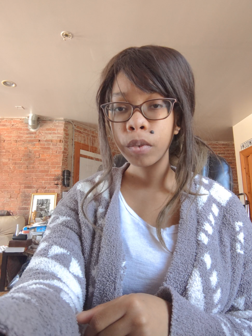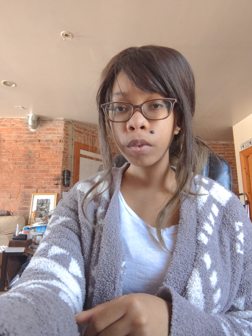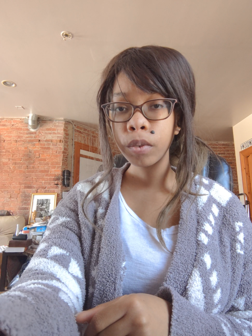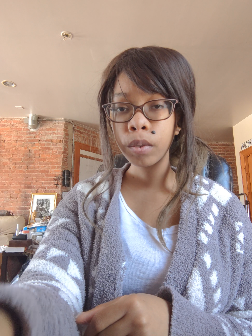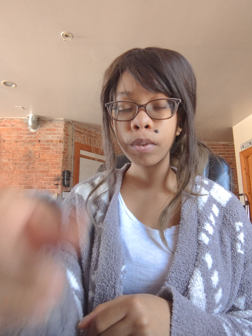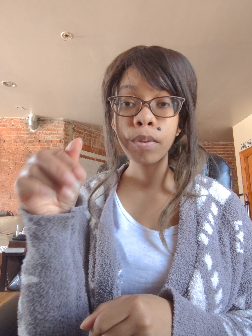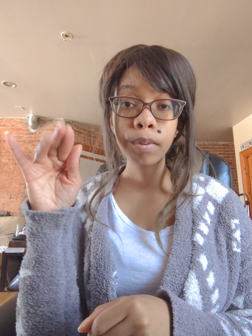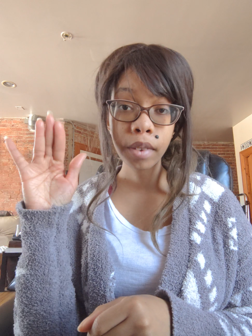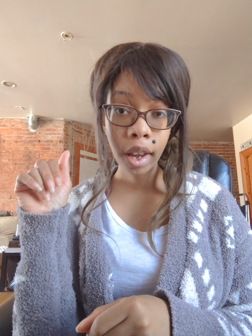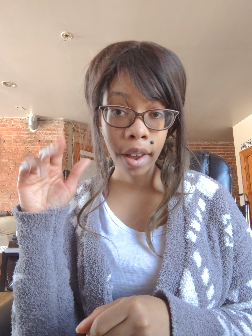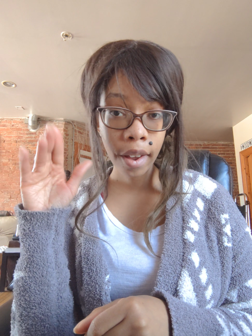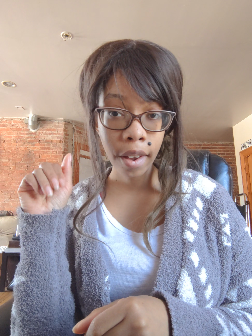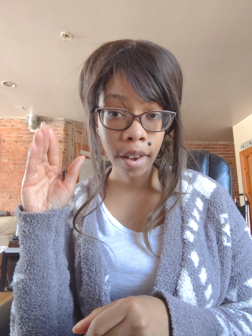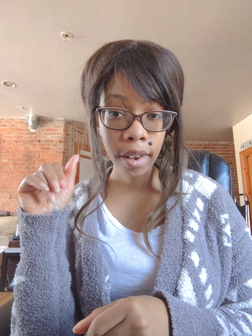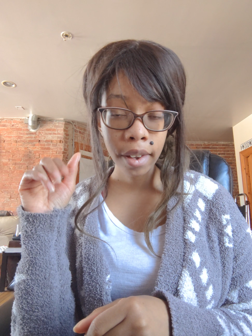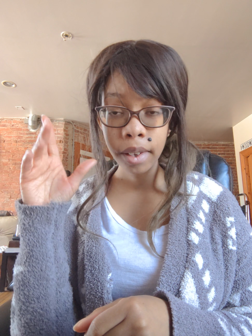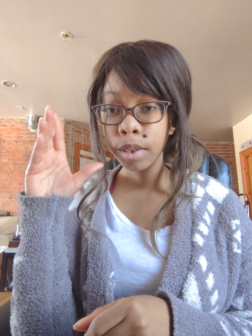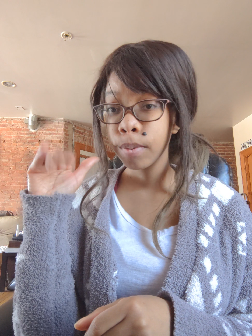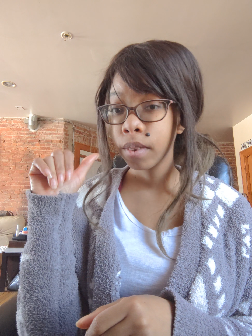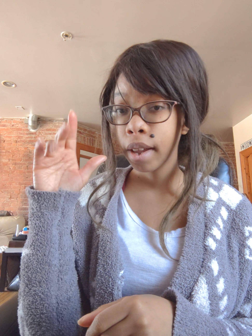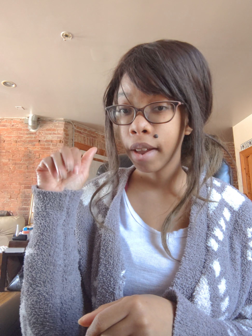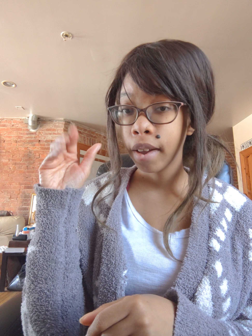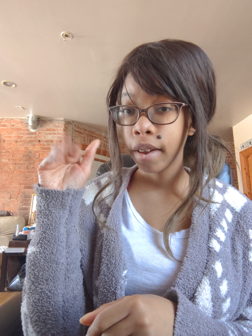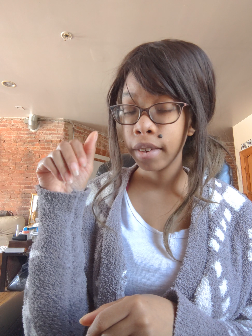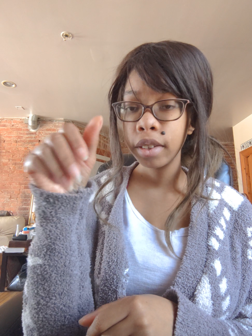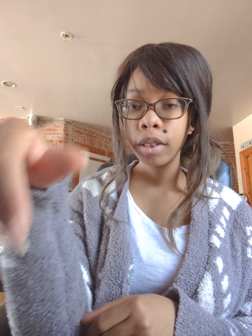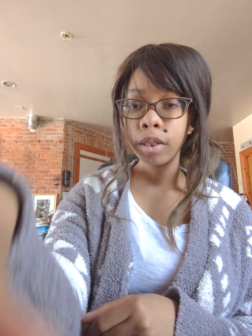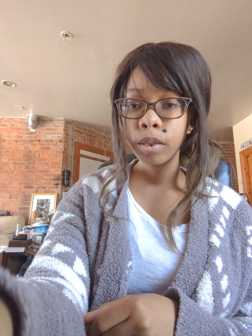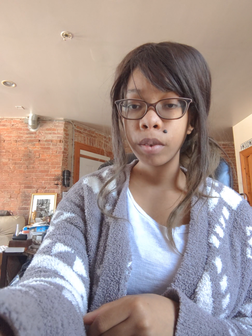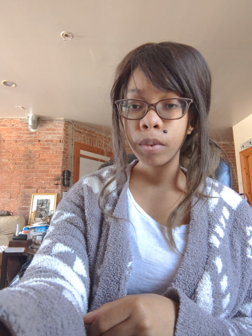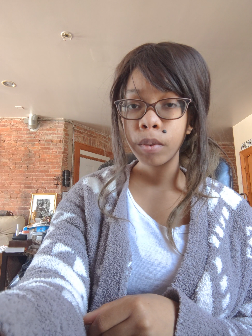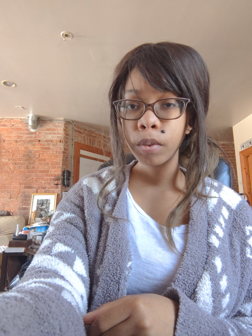bye